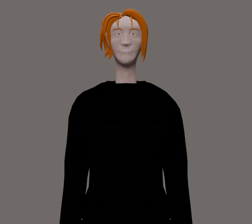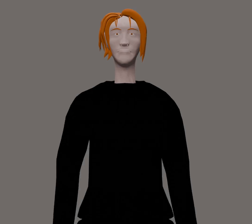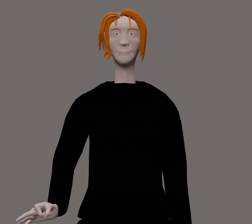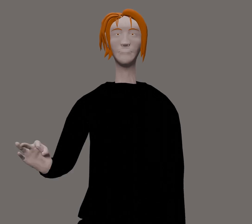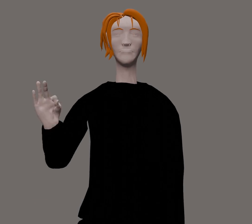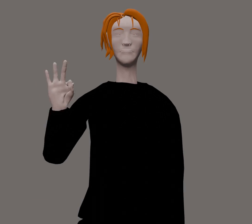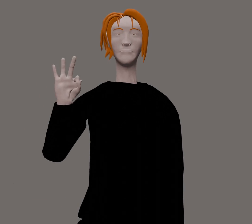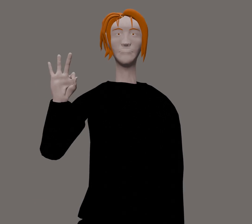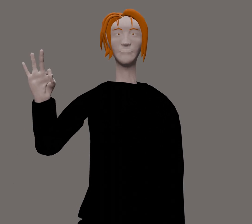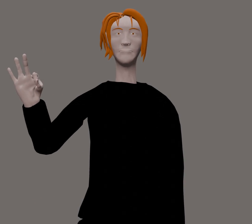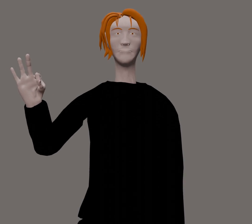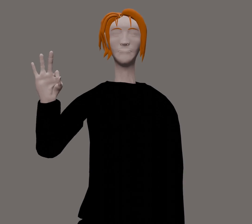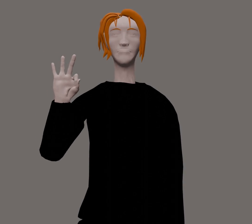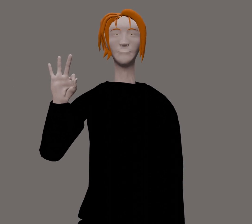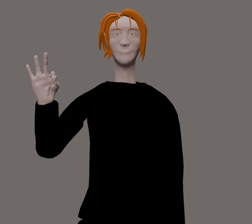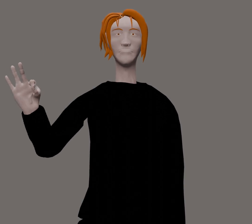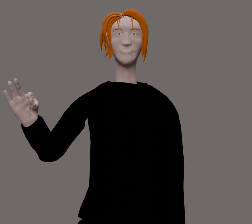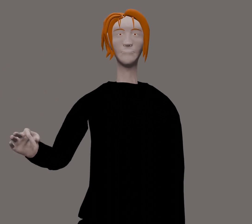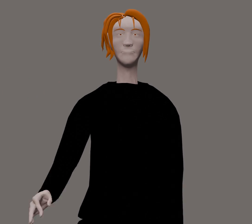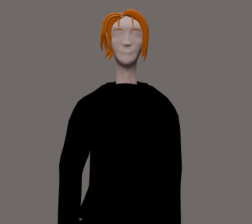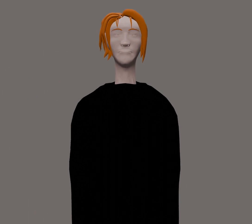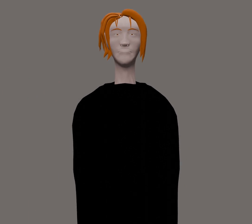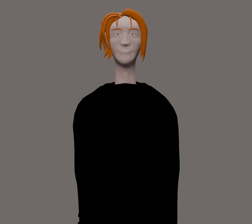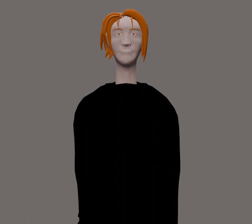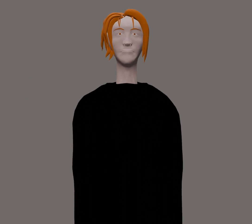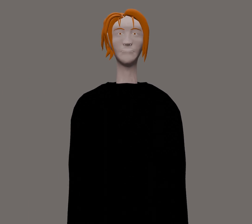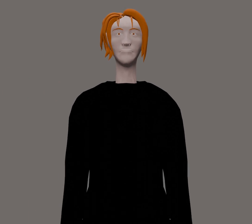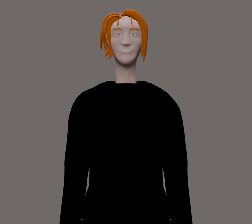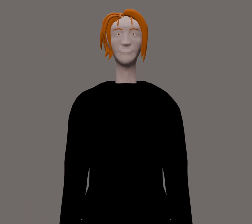Bead